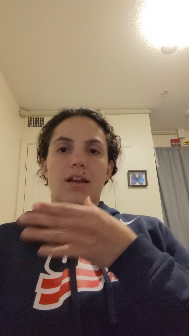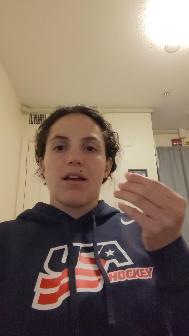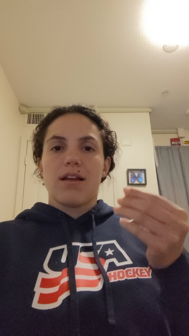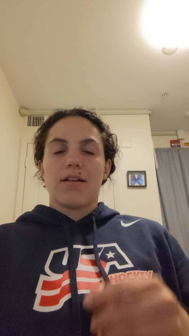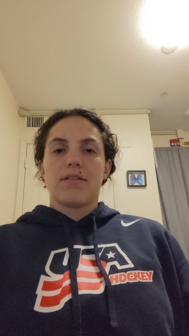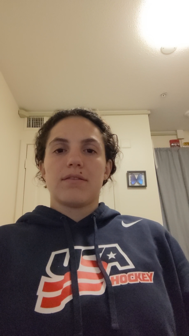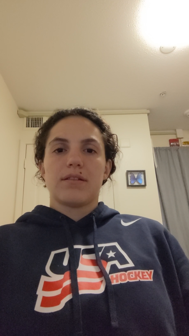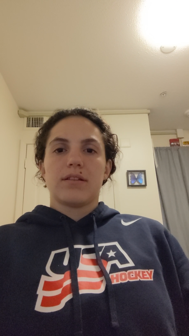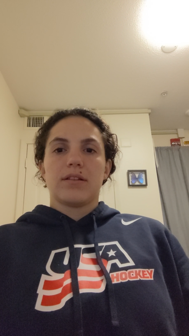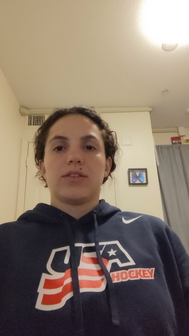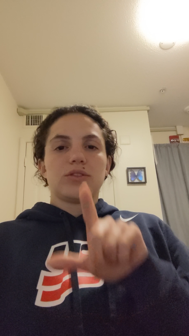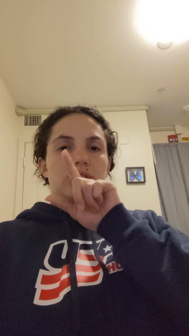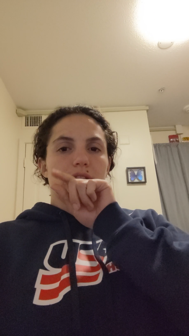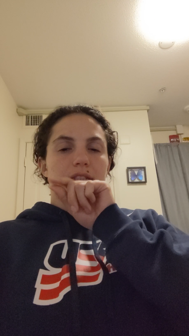chicken